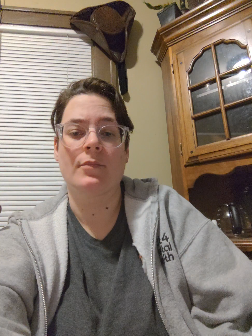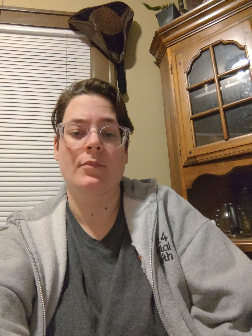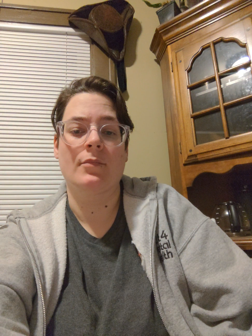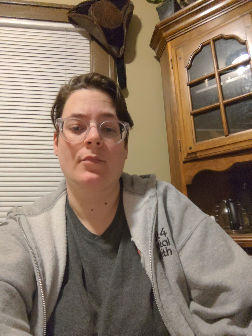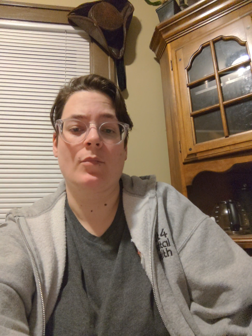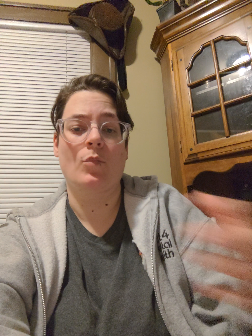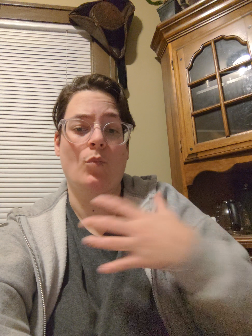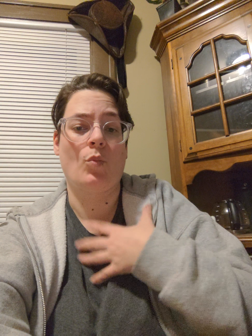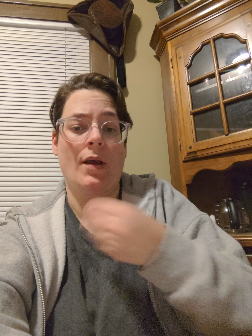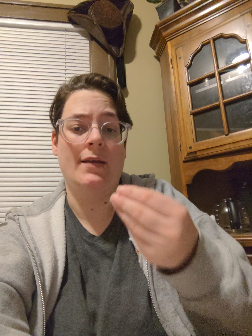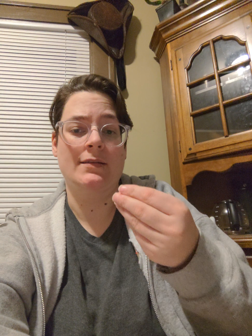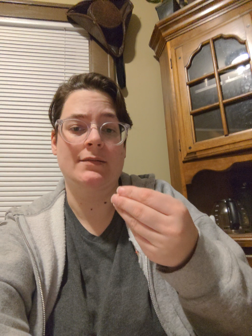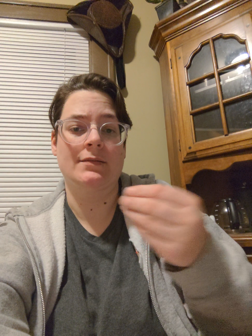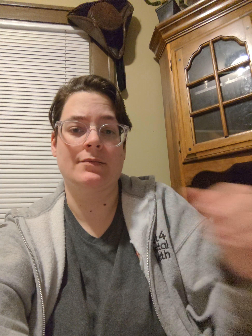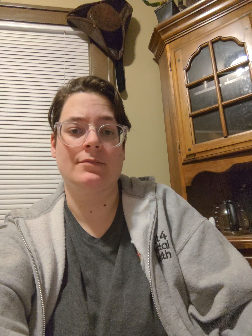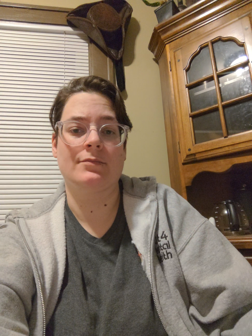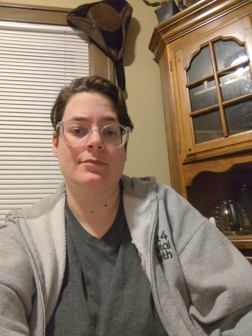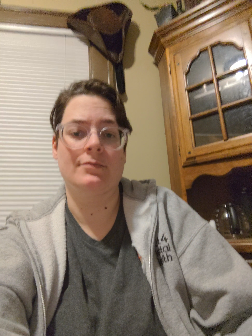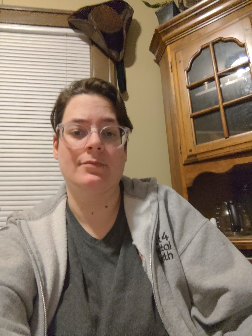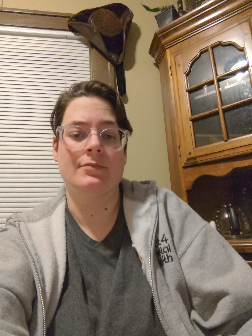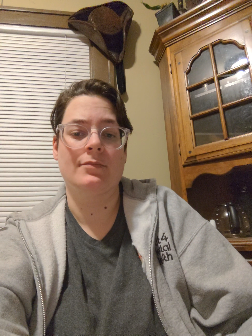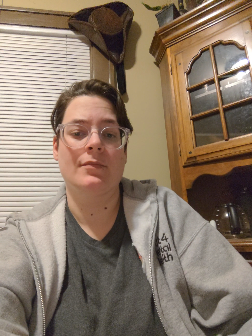white